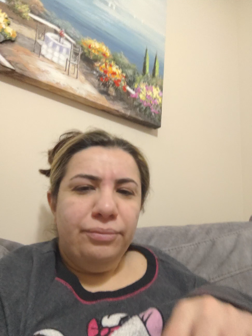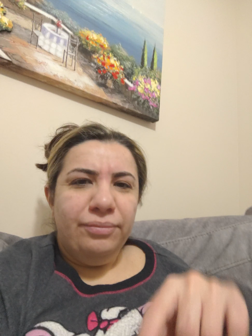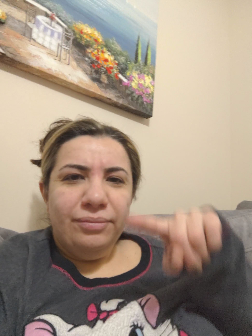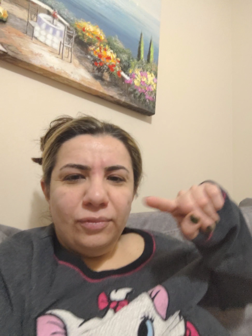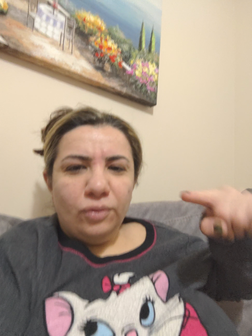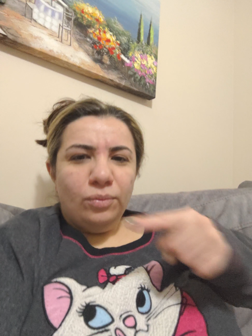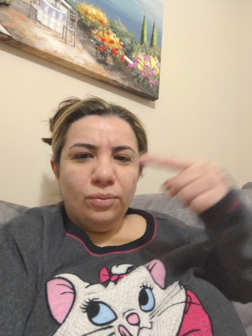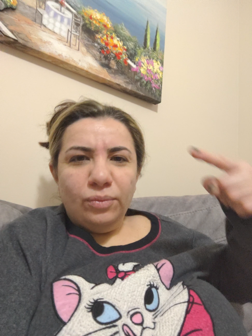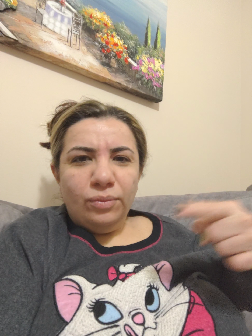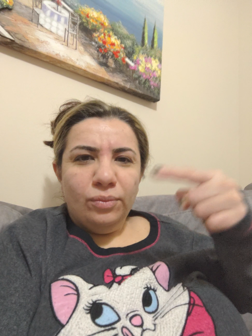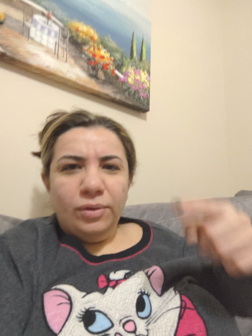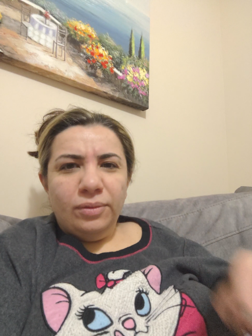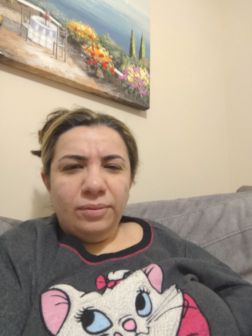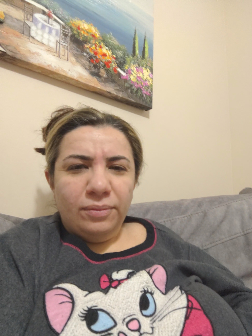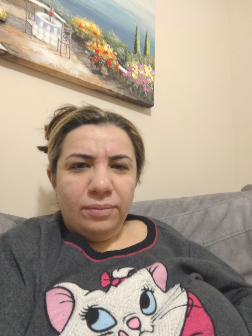owie